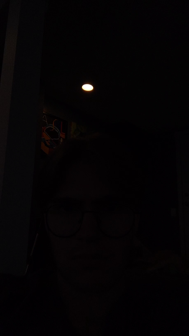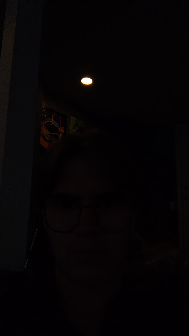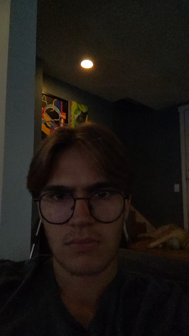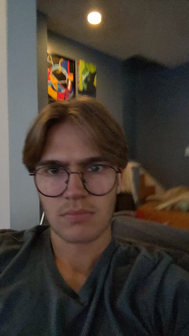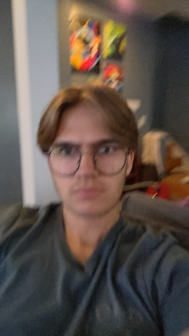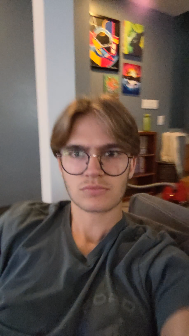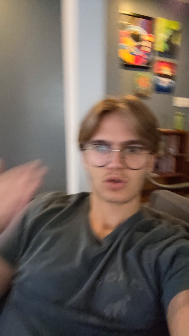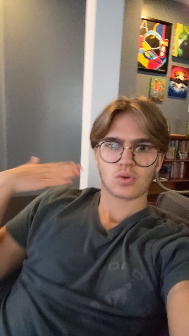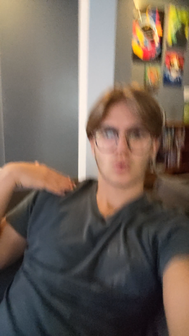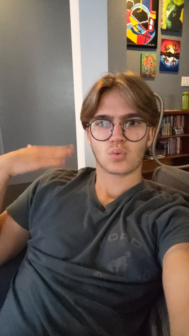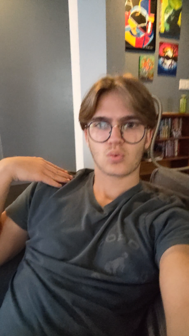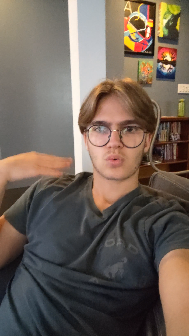shoulder